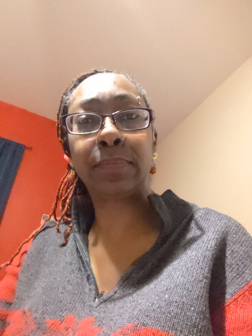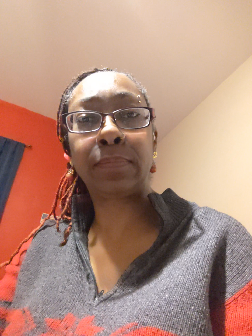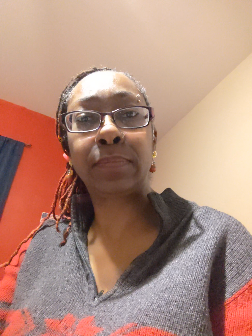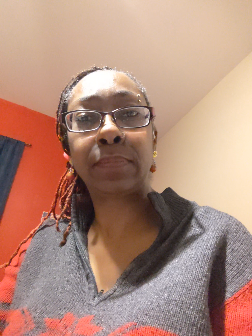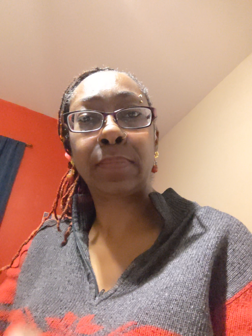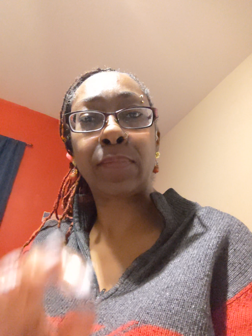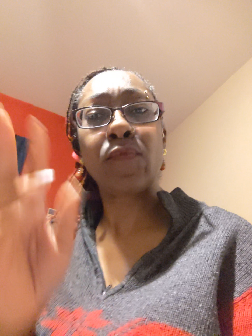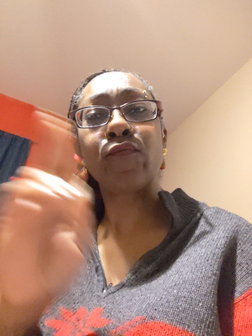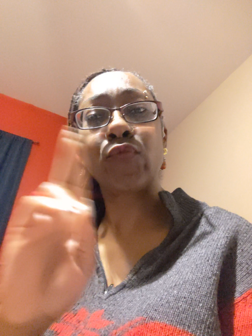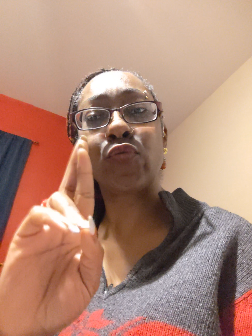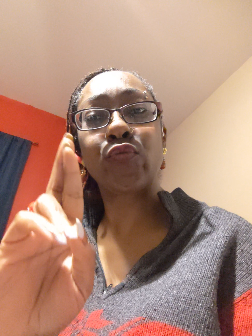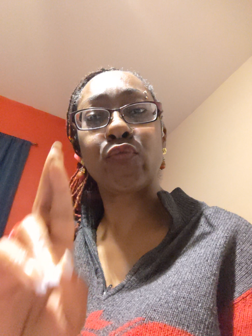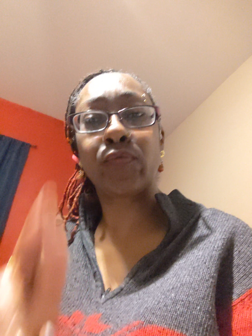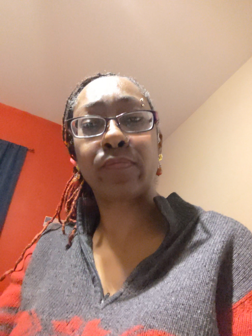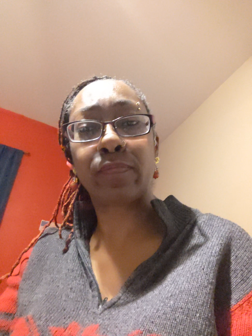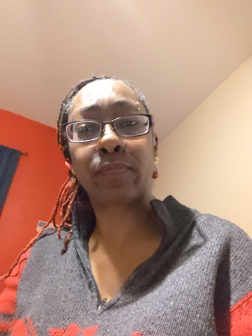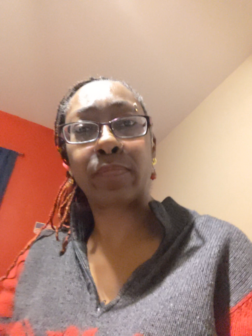refrigerator